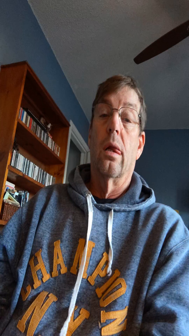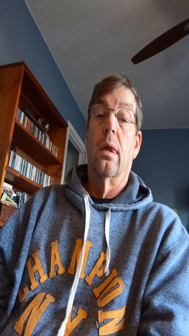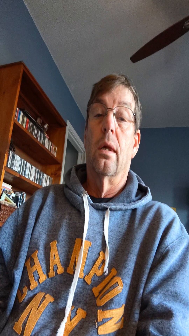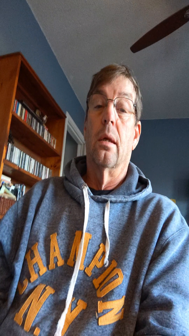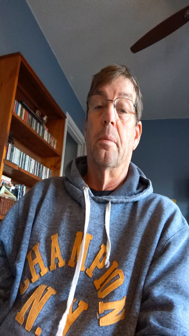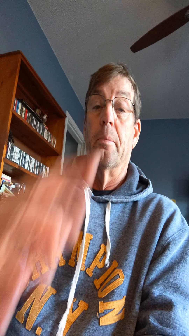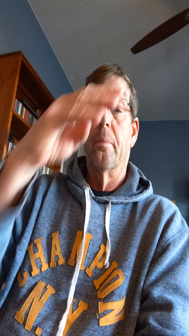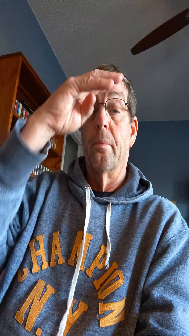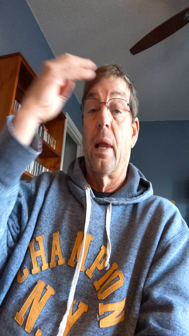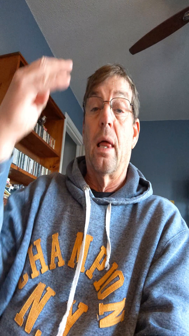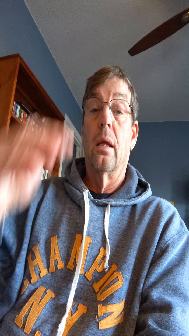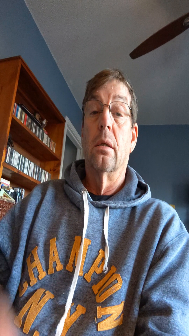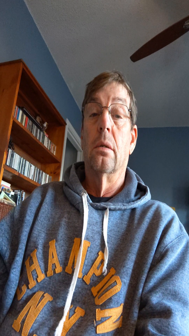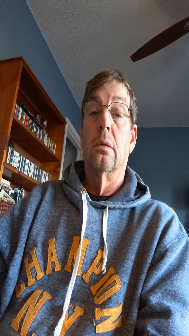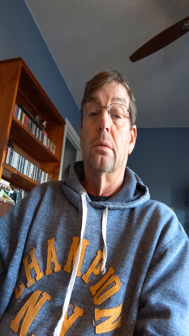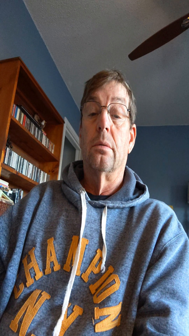black